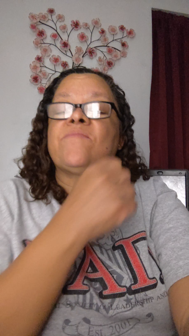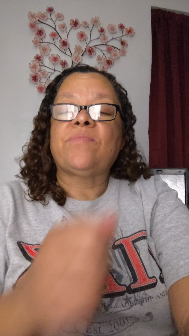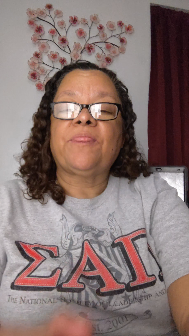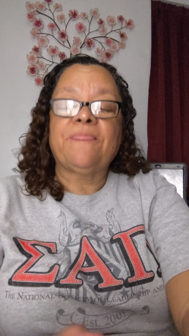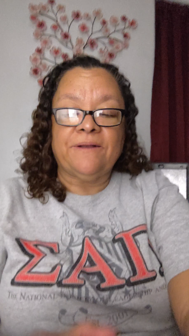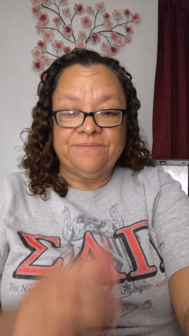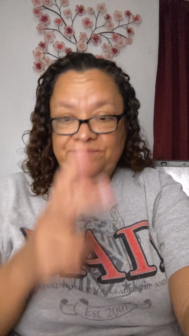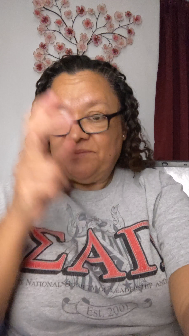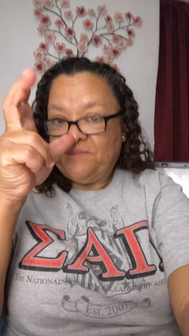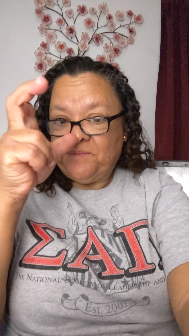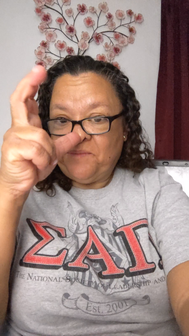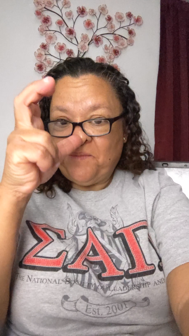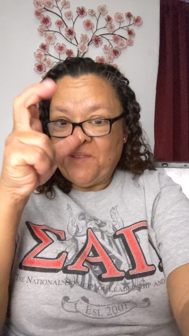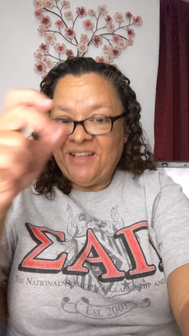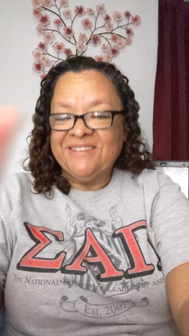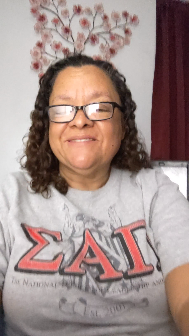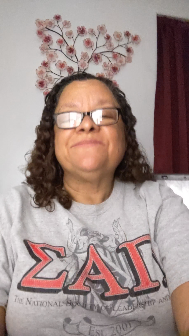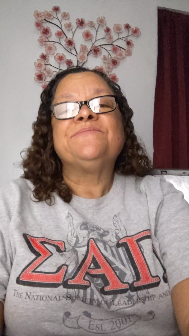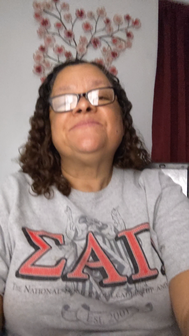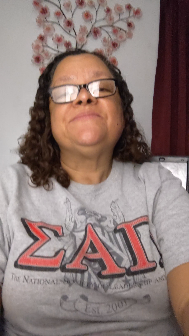ant